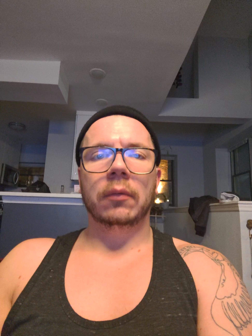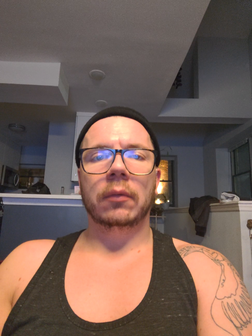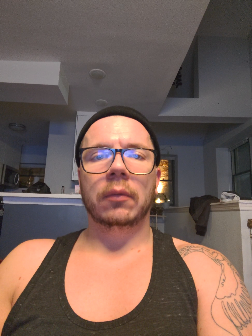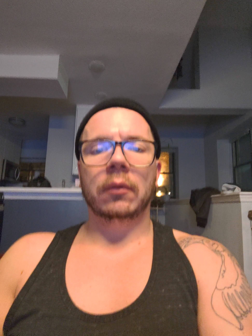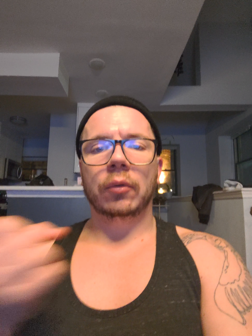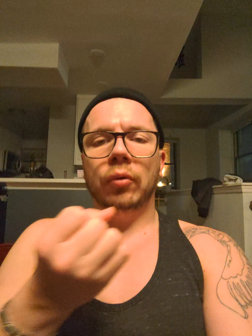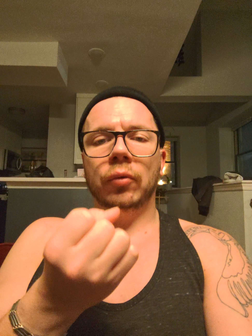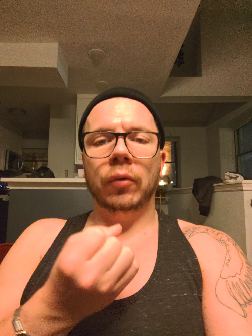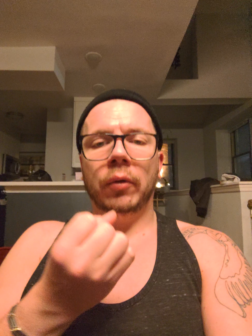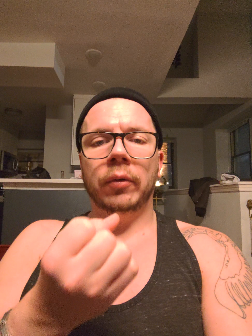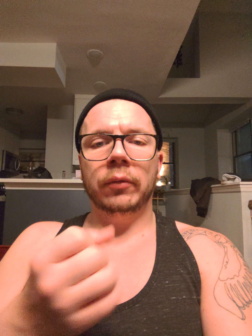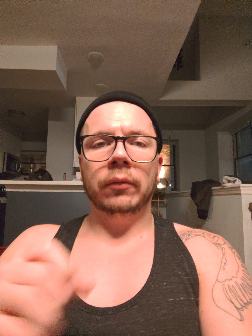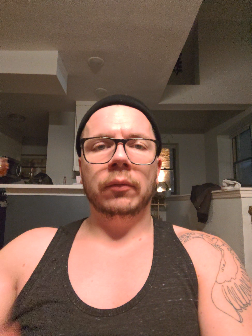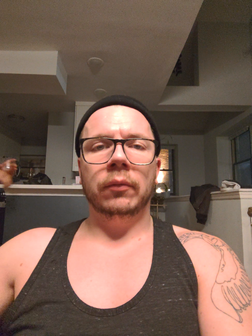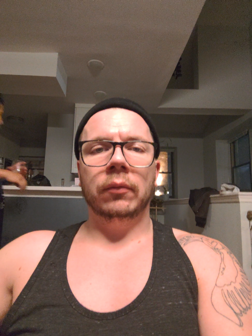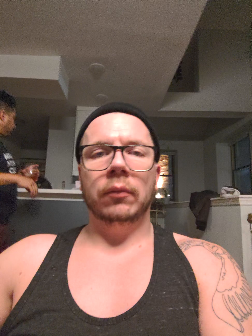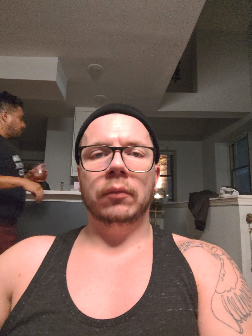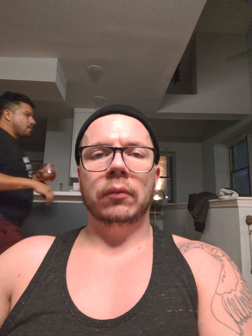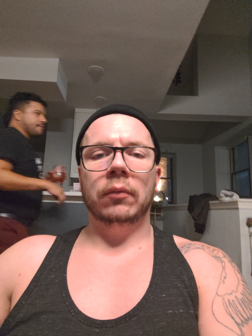drawer